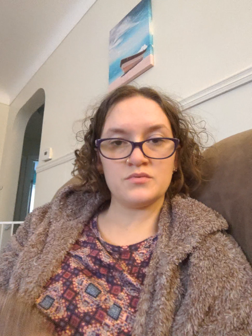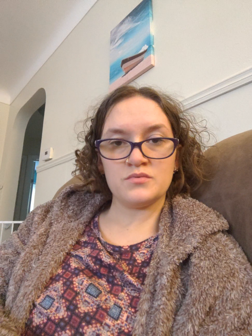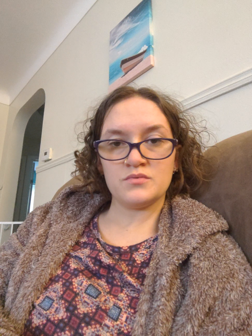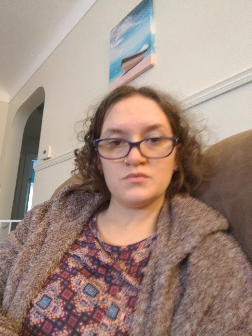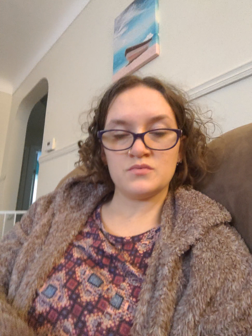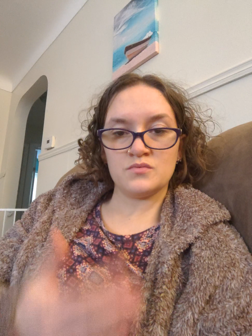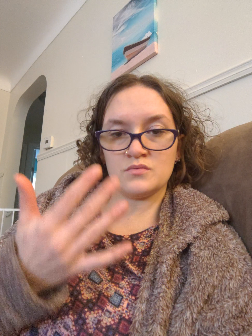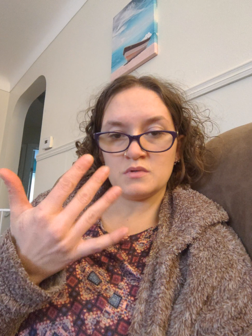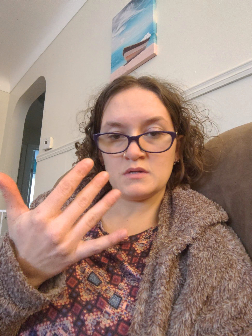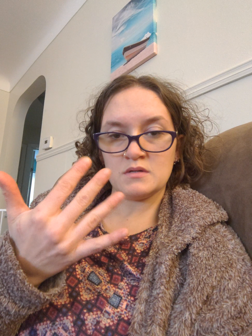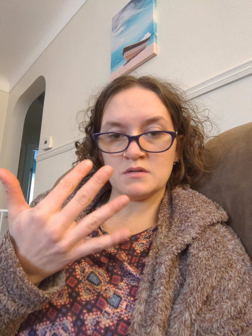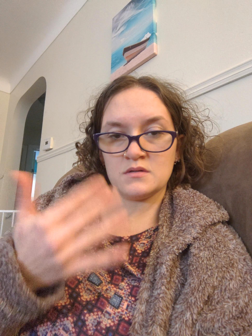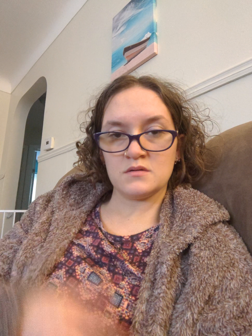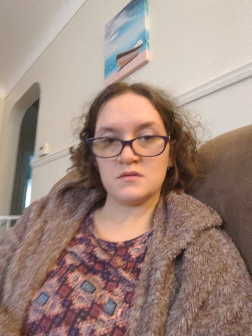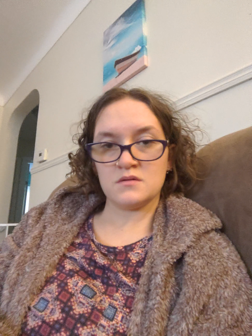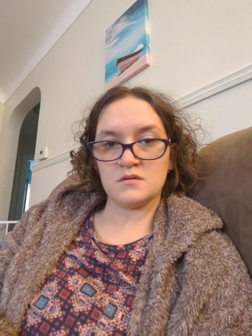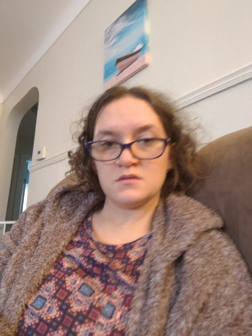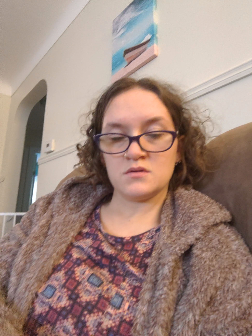wait